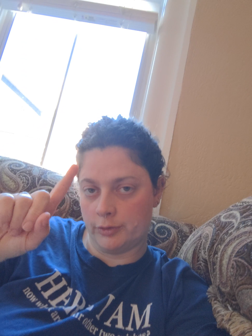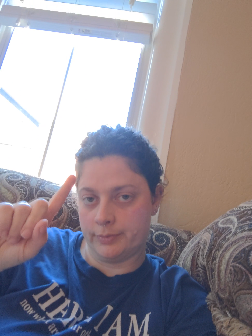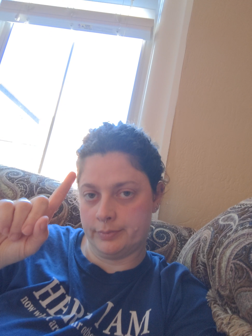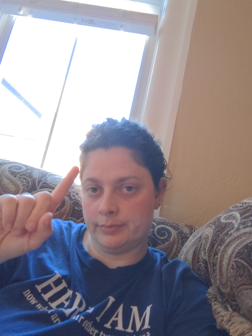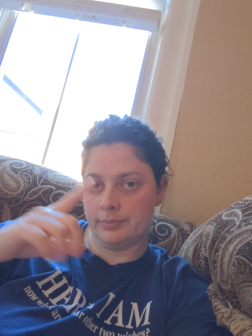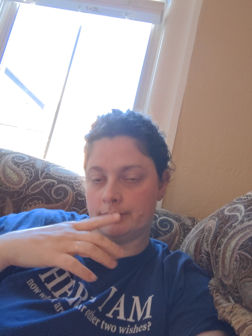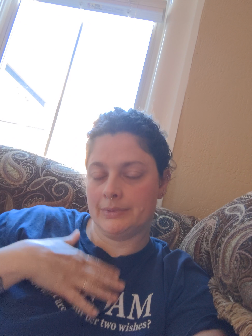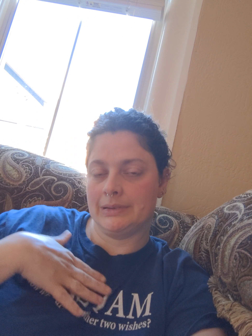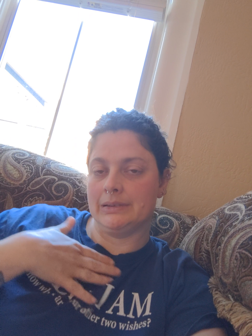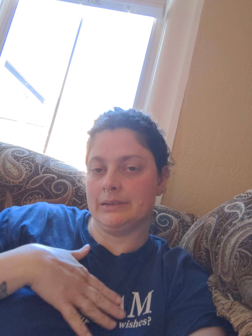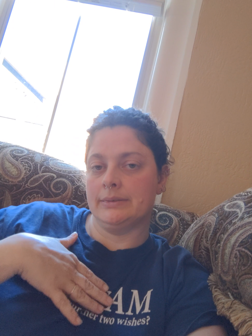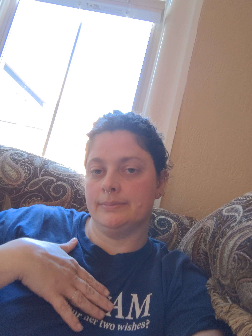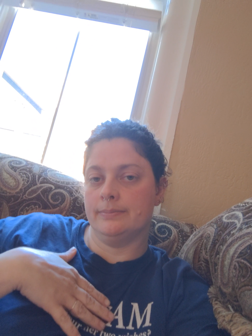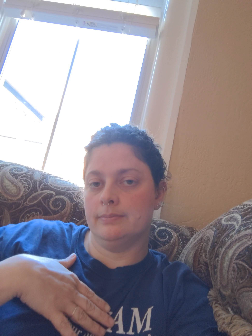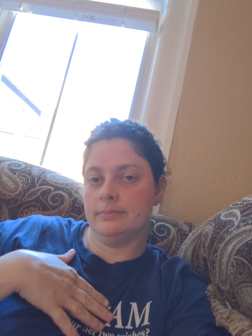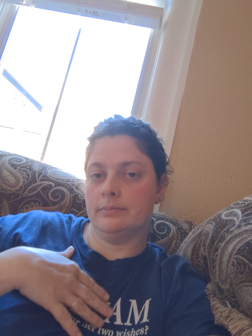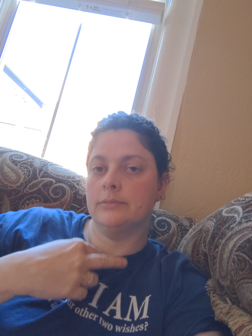please